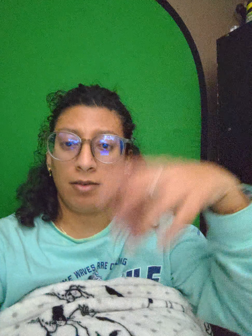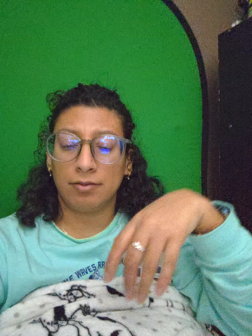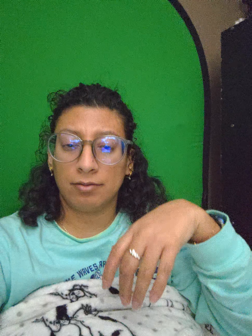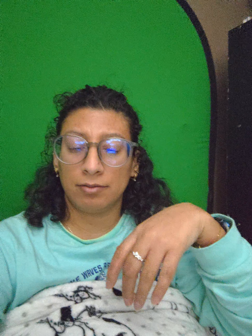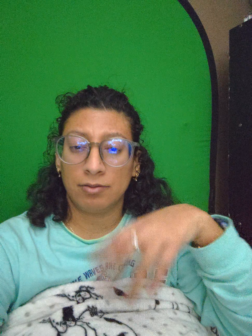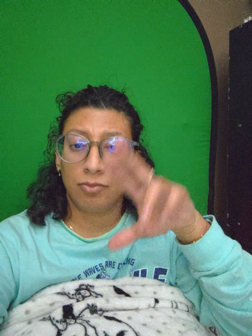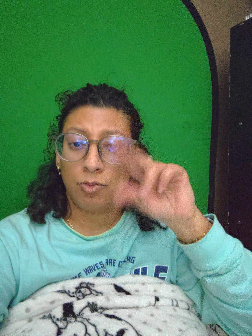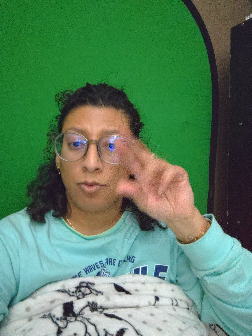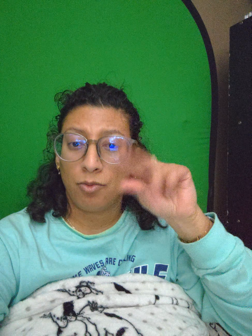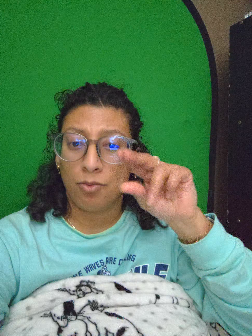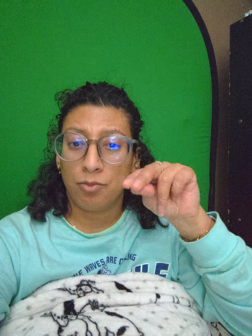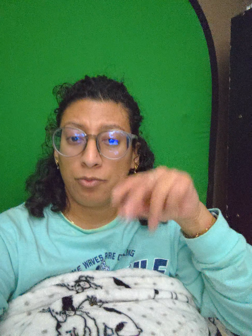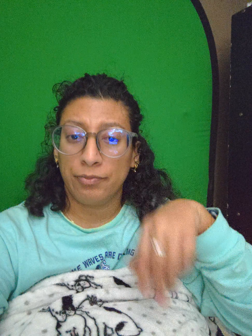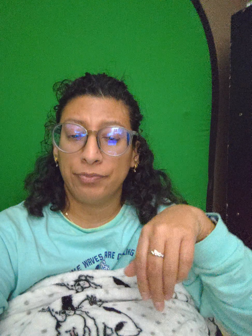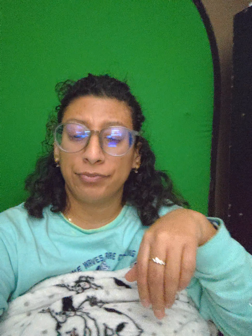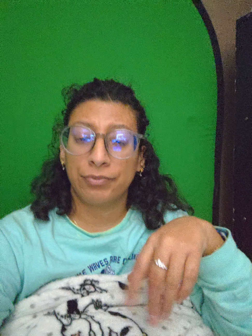no